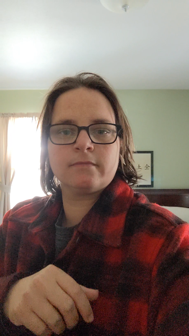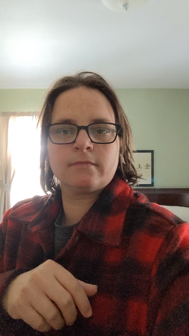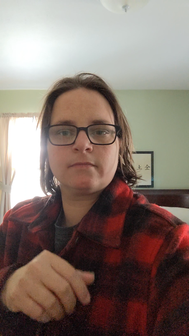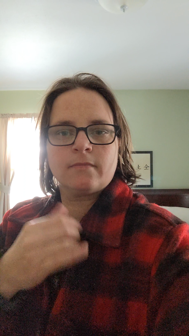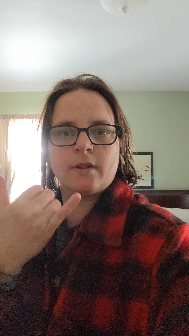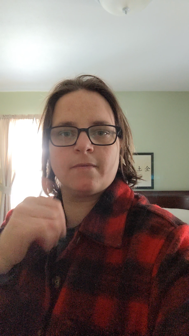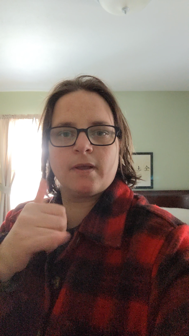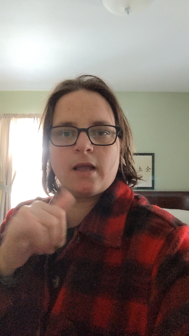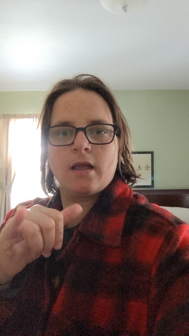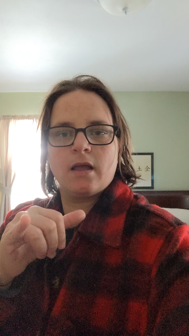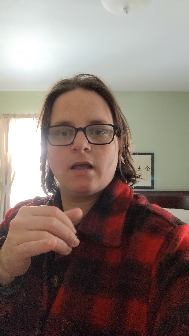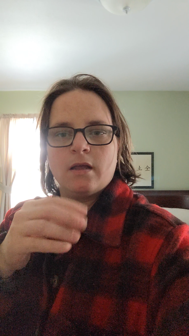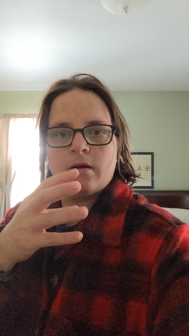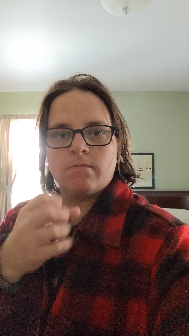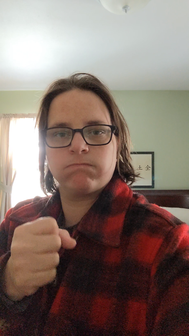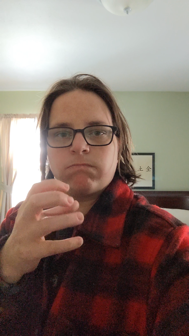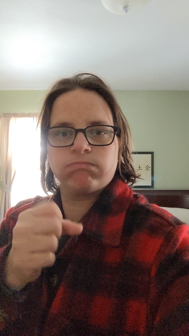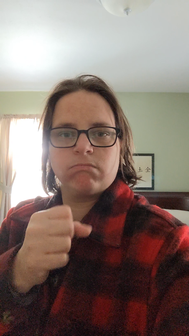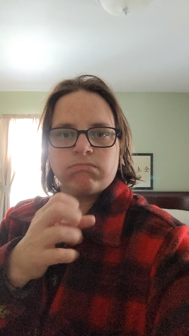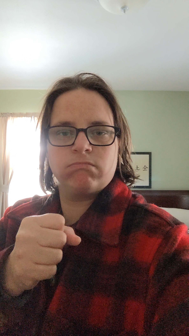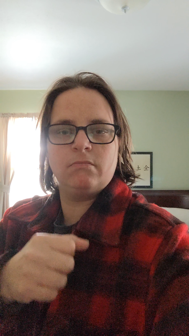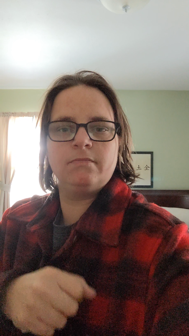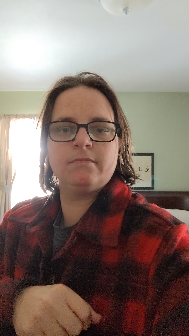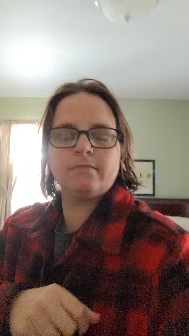play dough